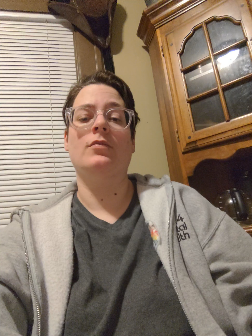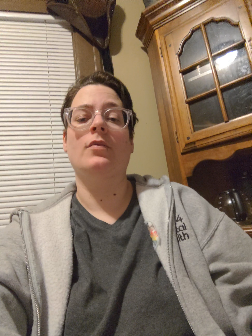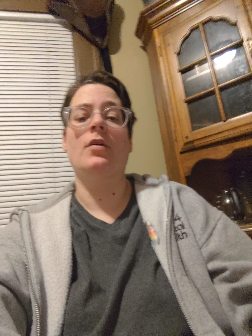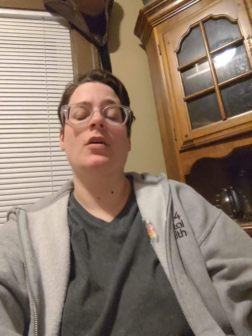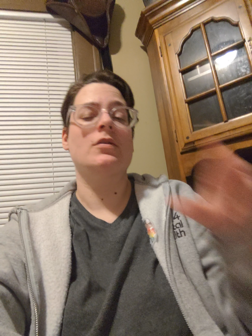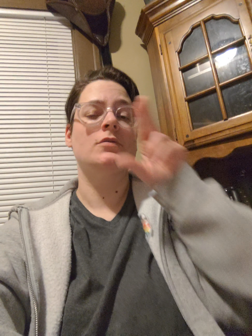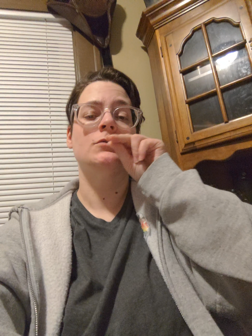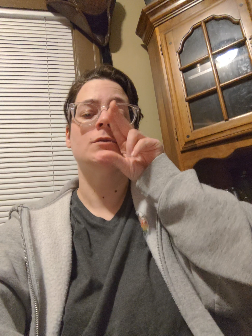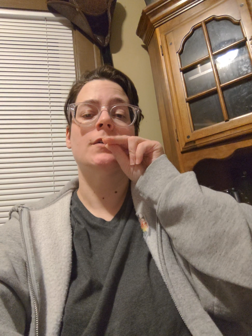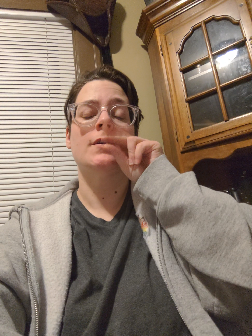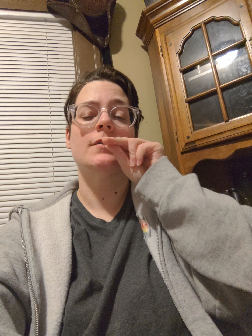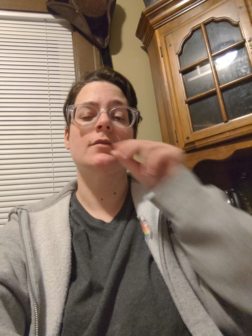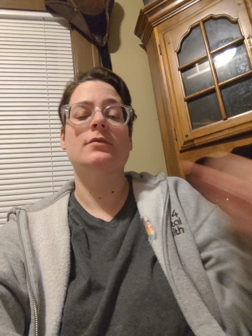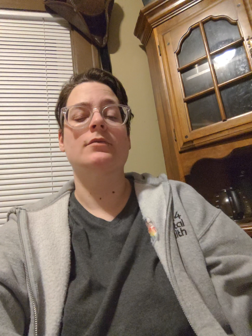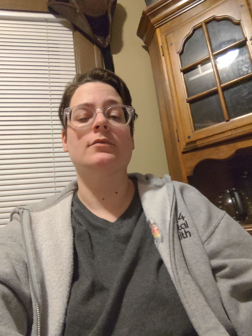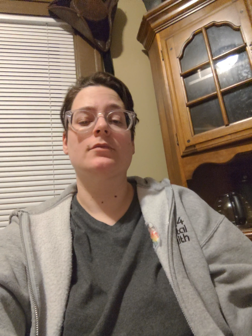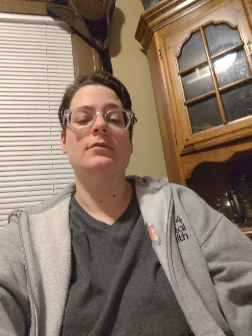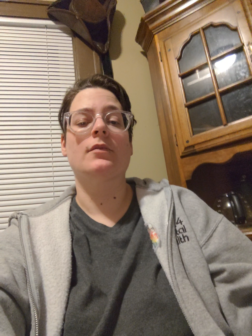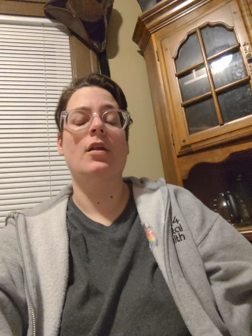duck